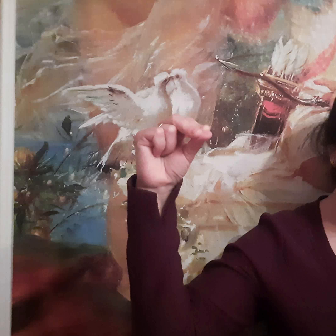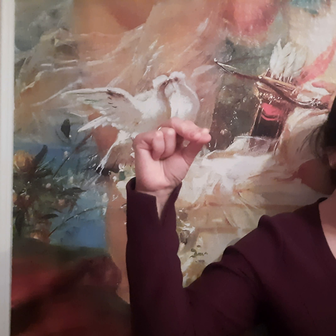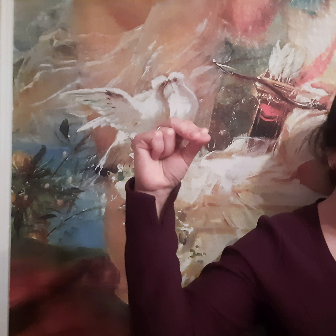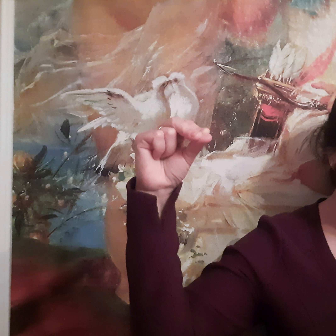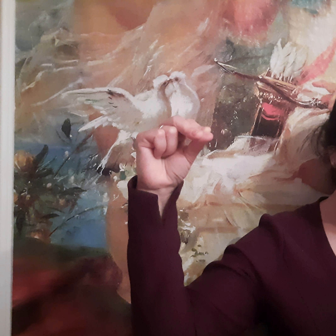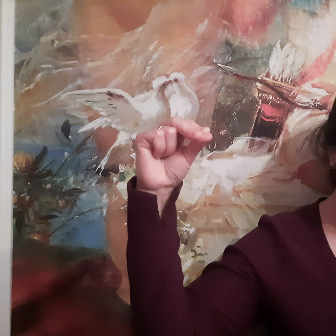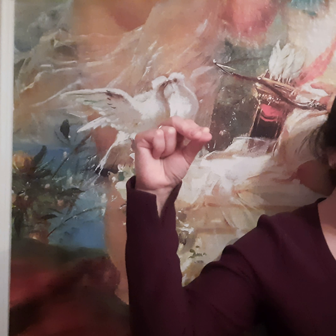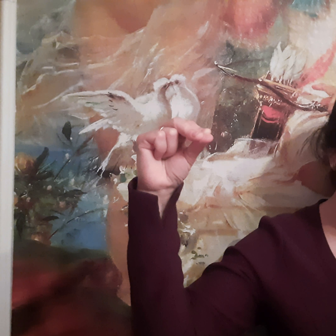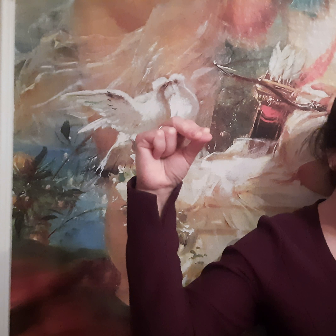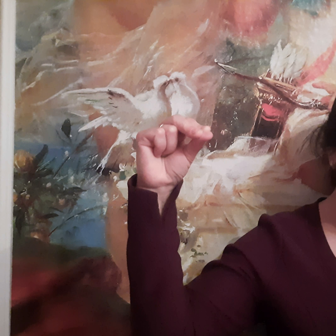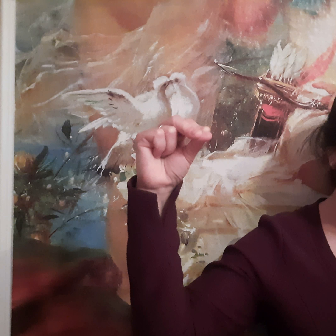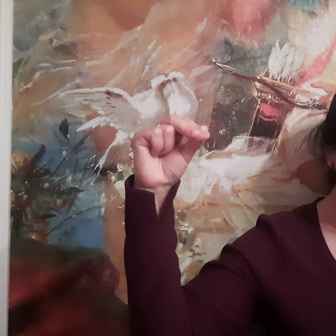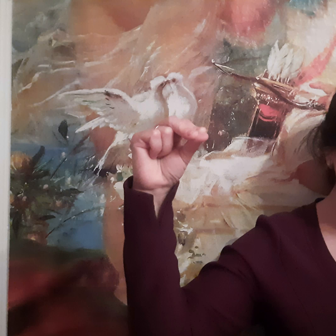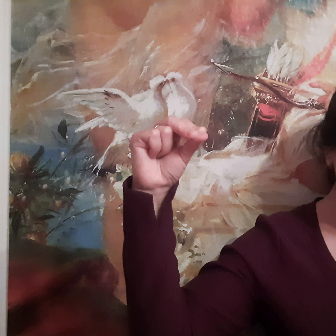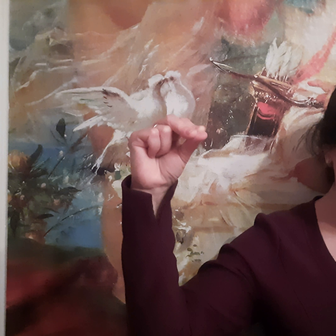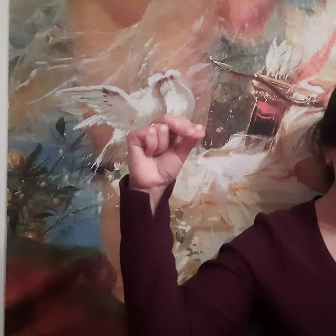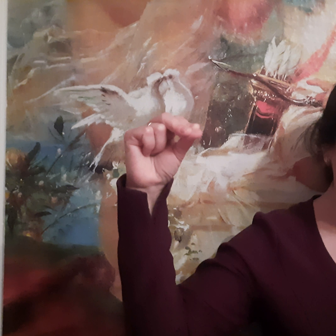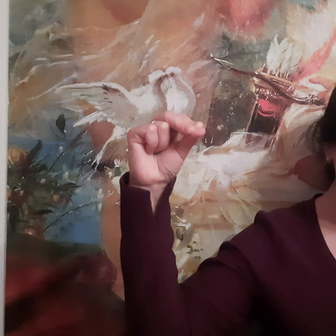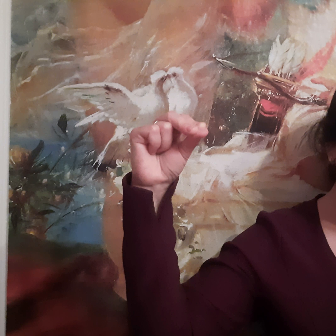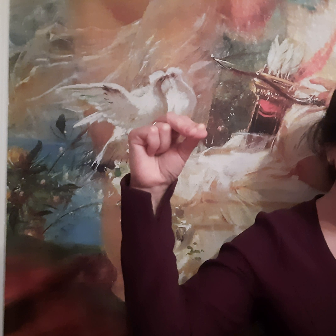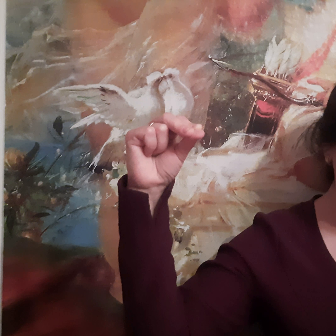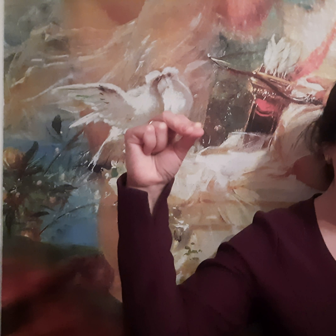Ч